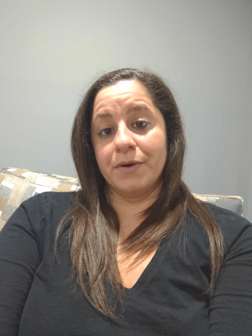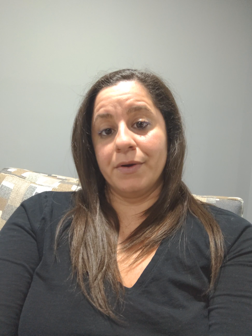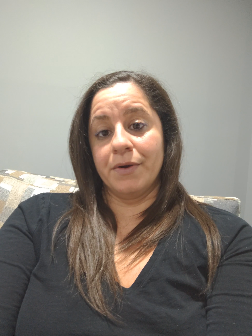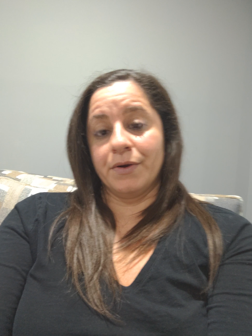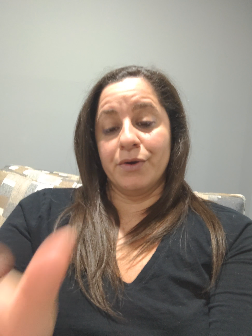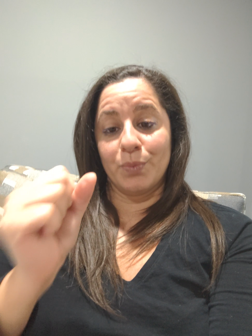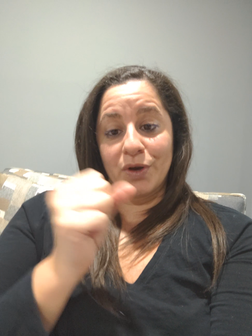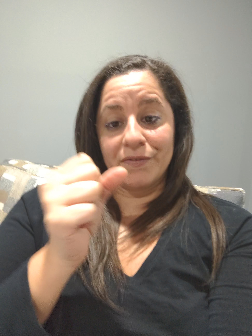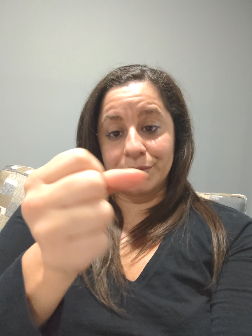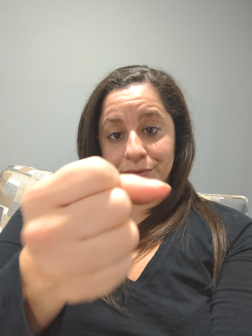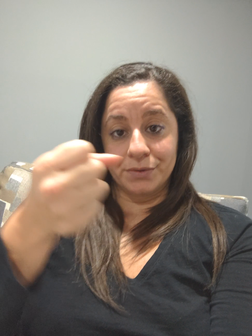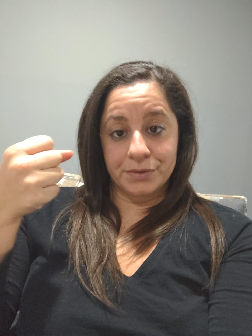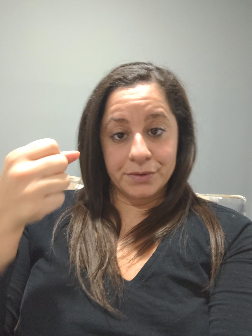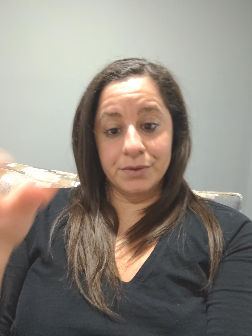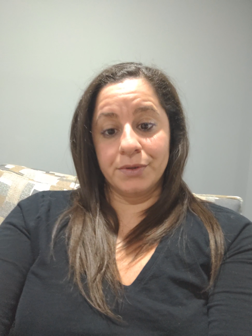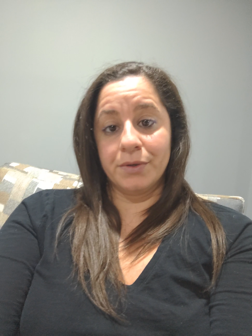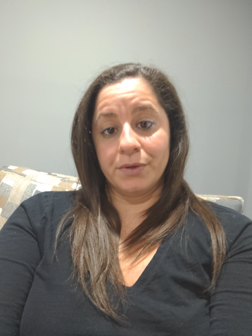refrigerator